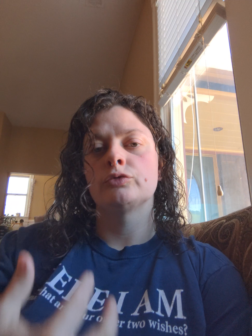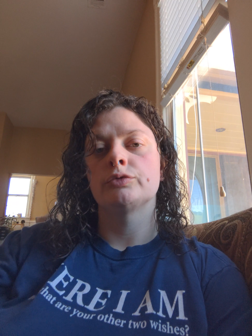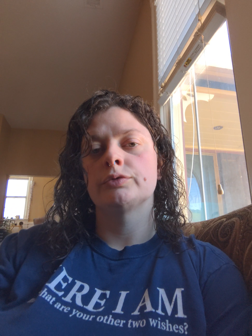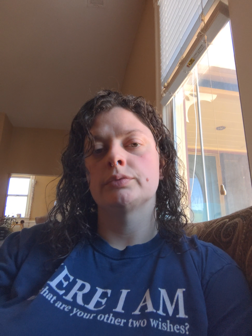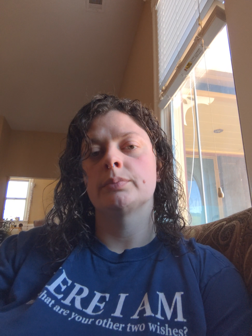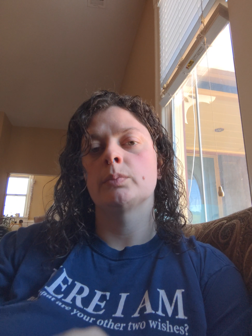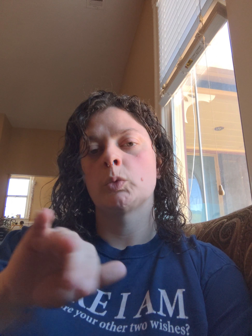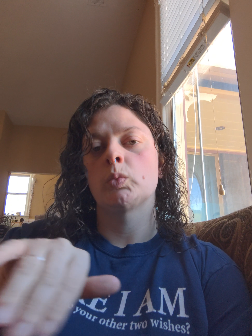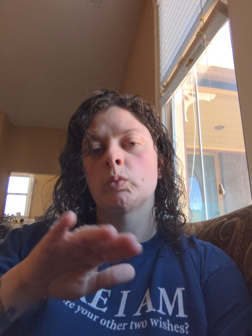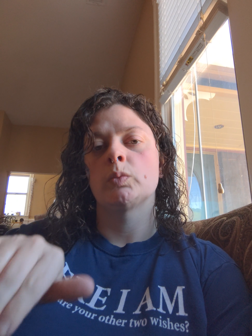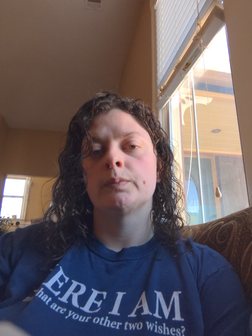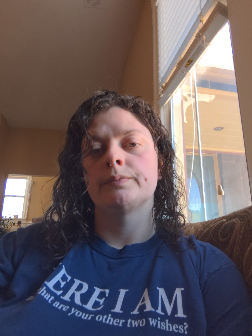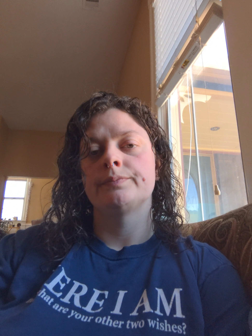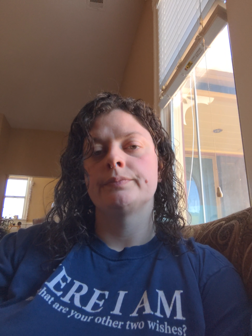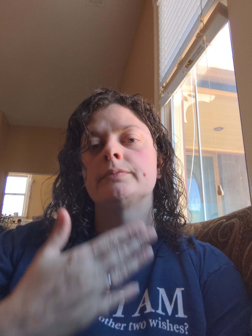pool